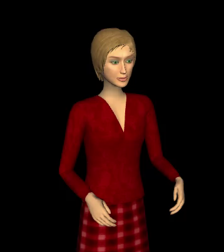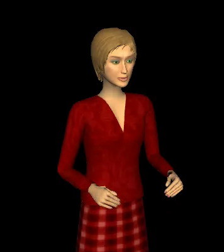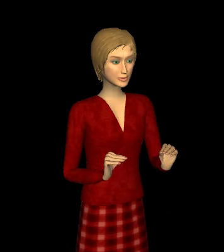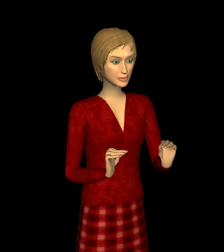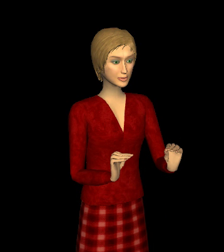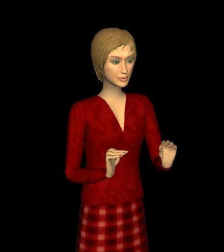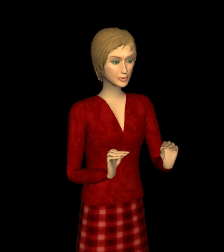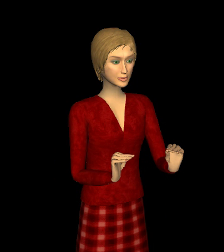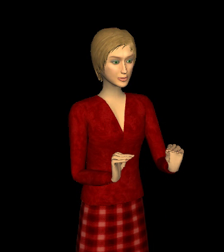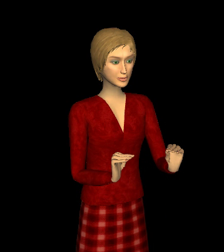يتعلم